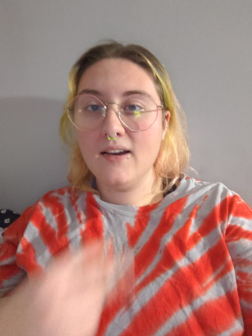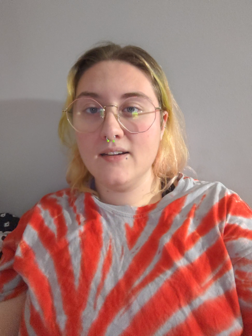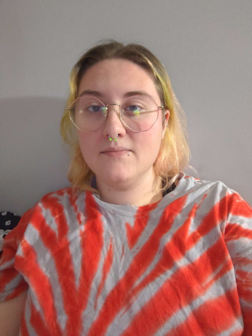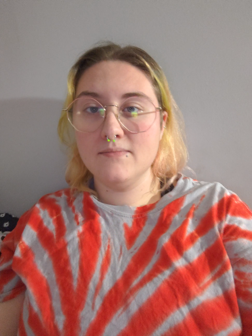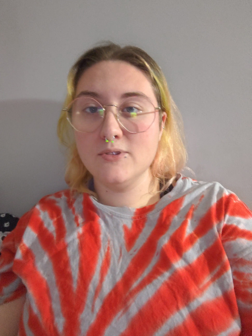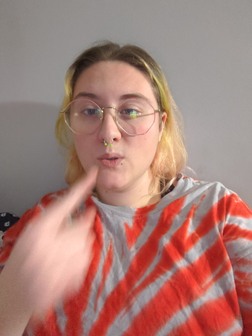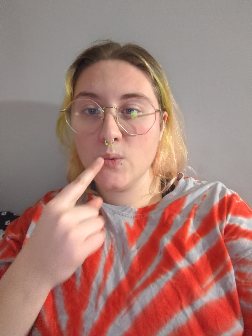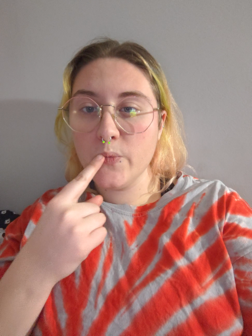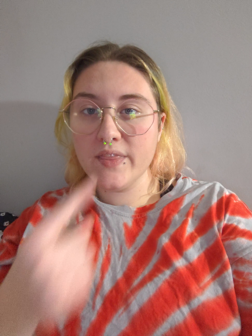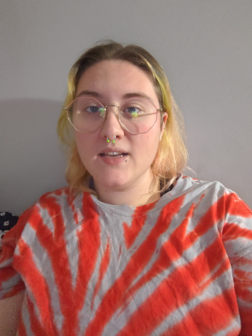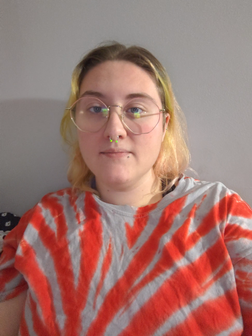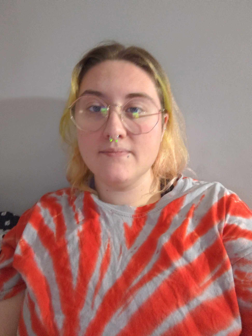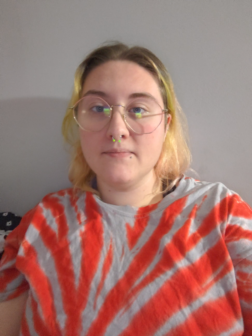tooth